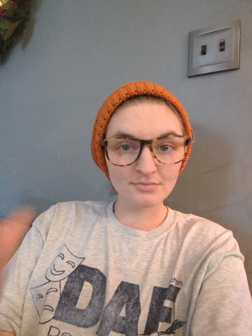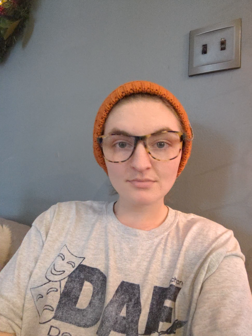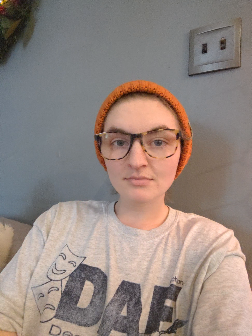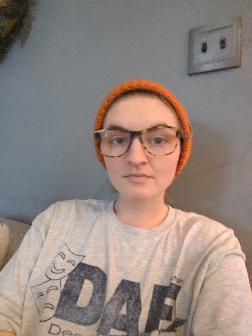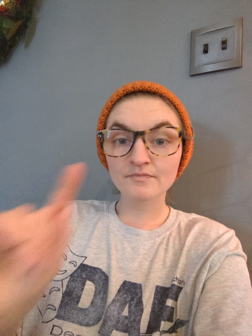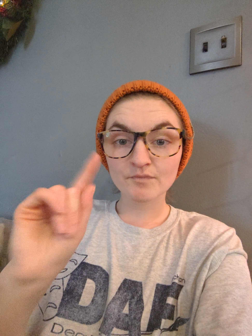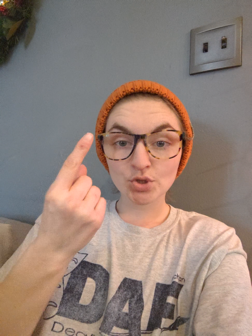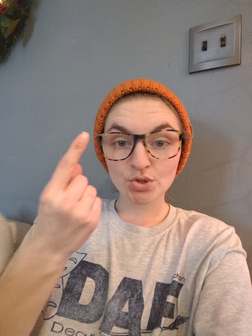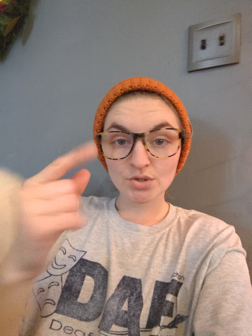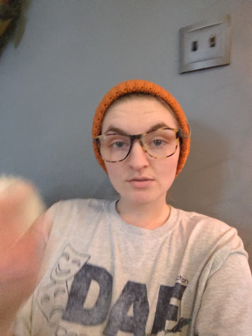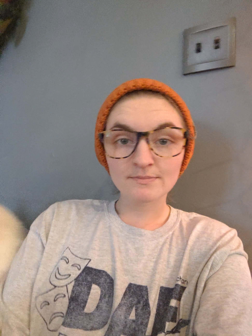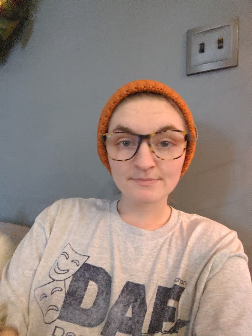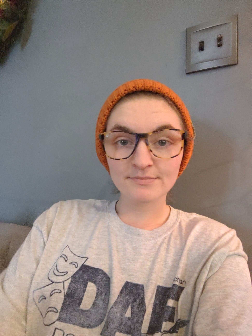first